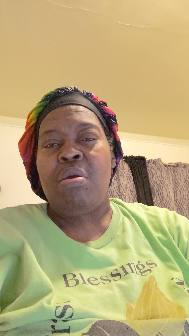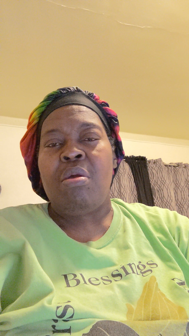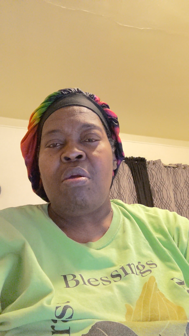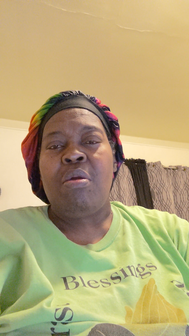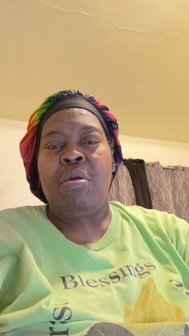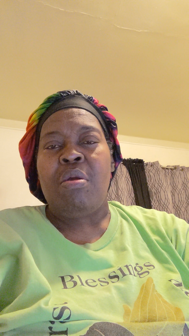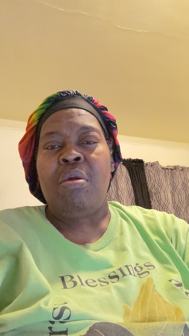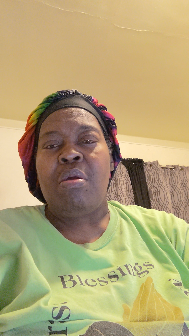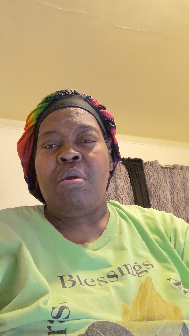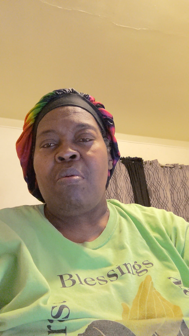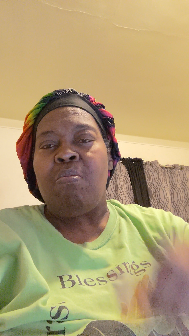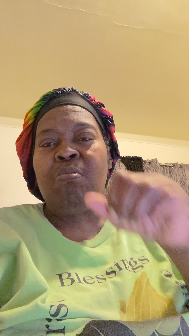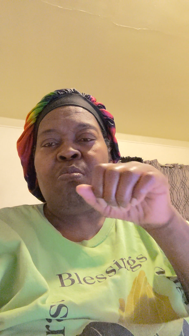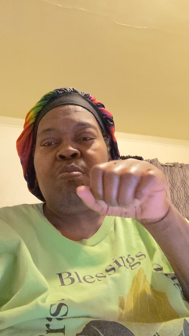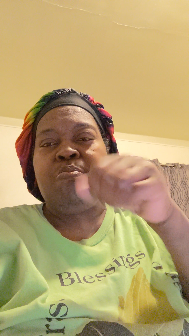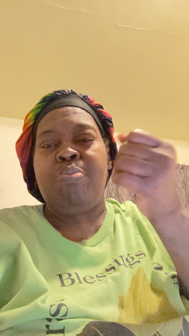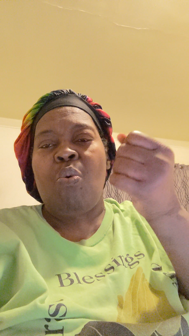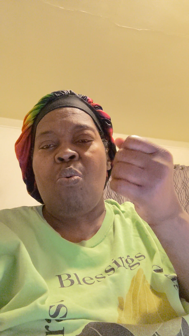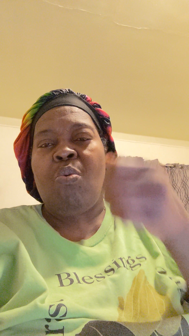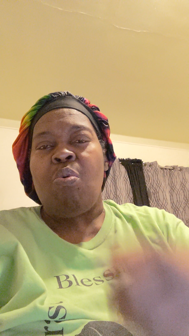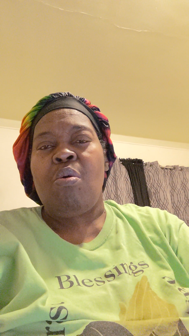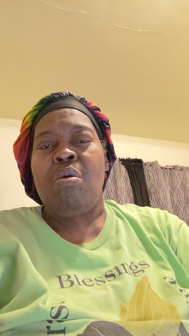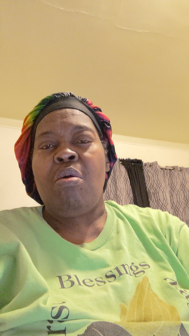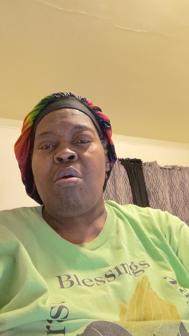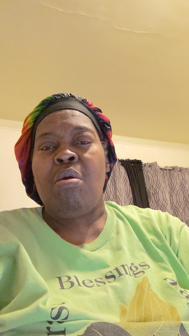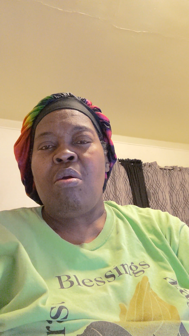broken